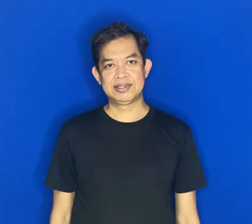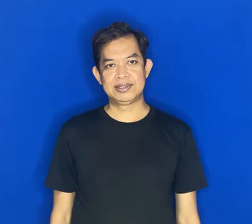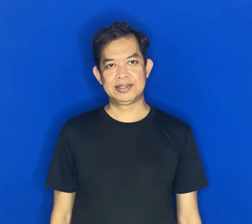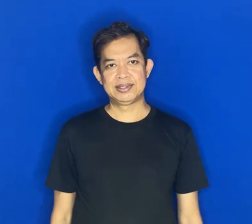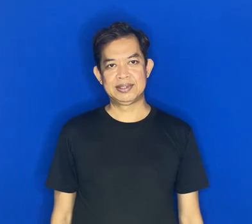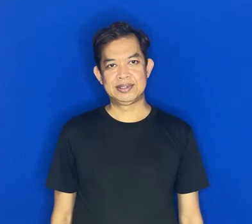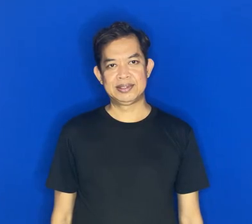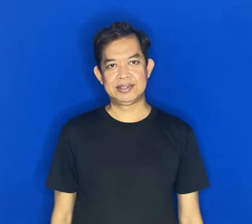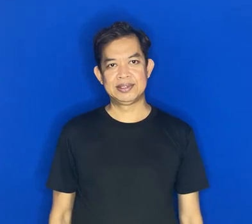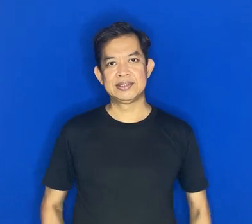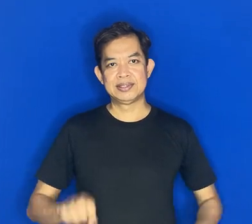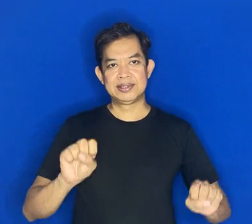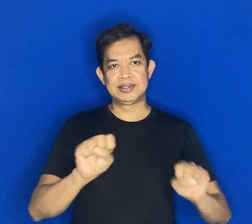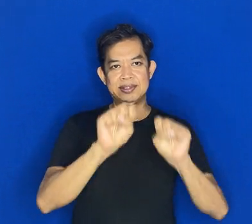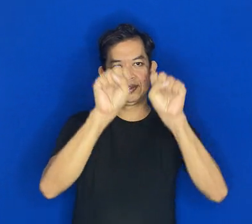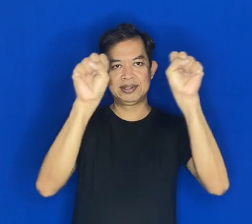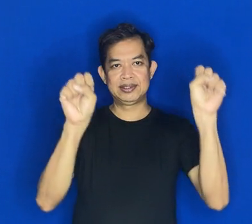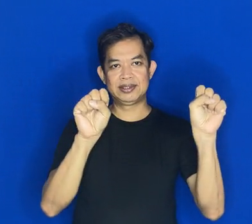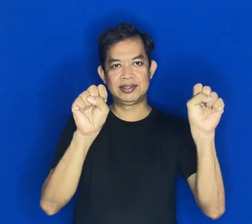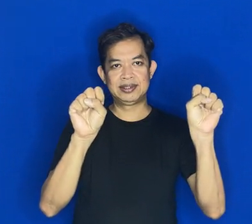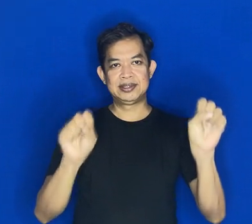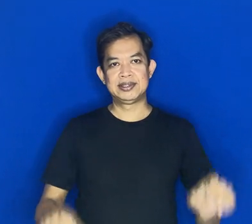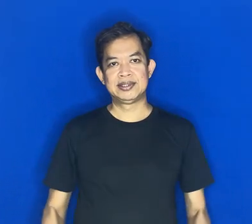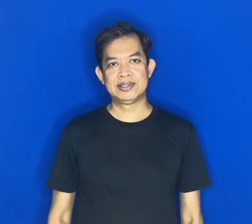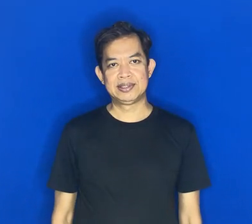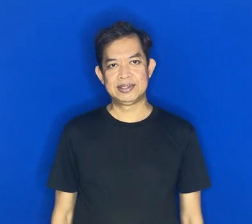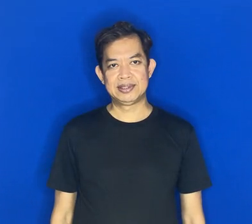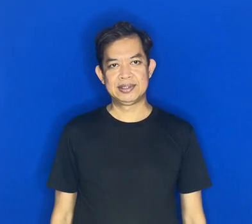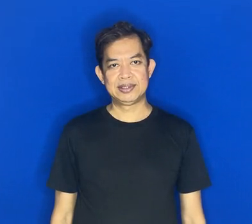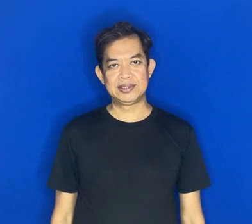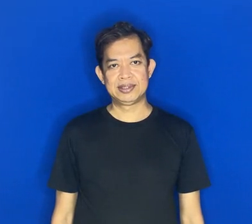saturday